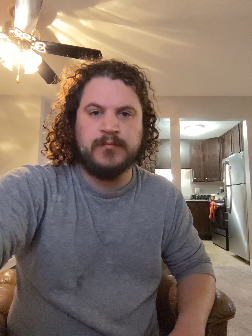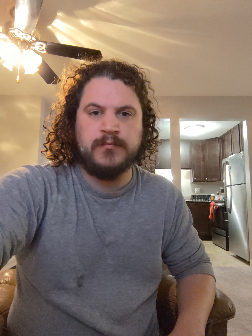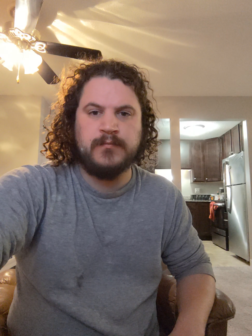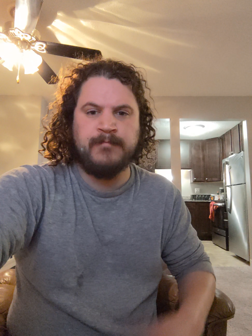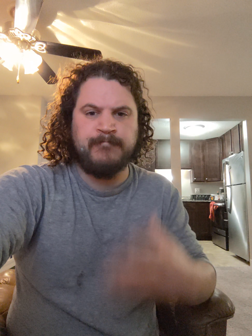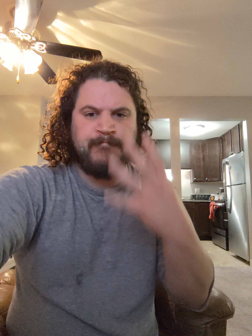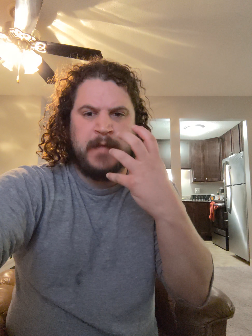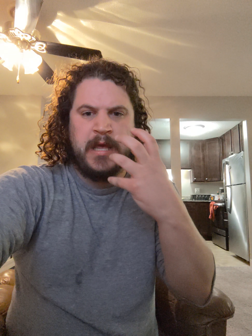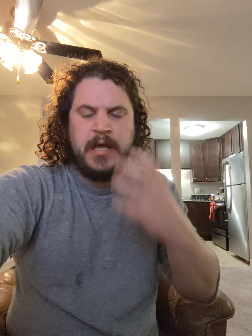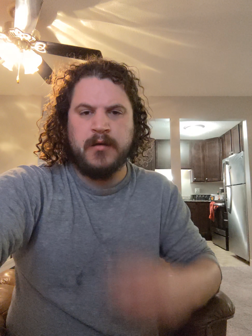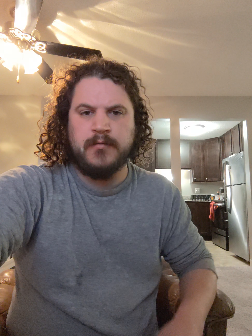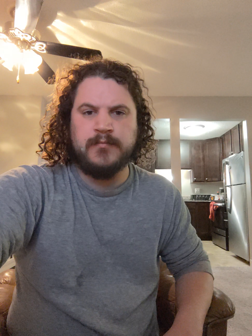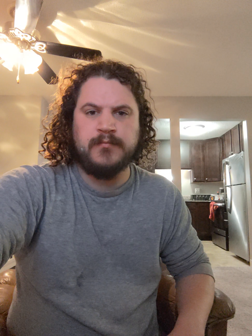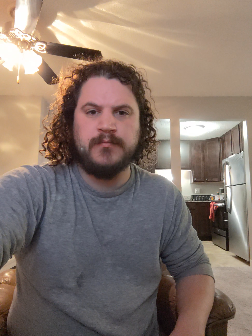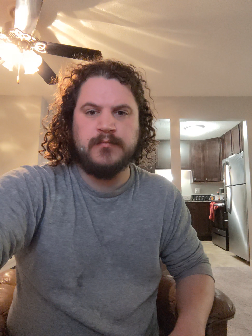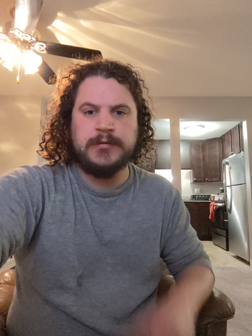mad